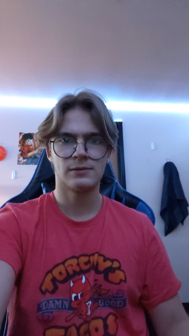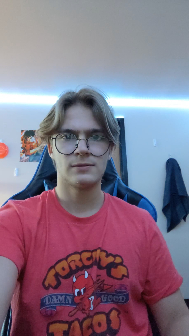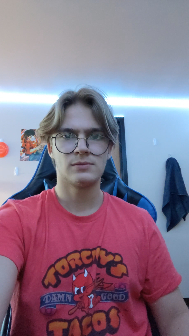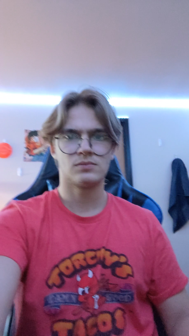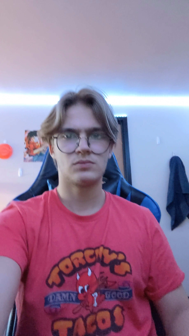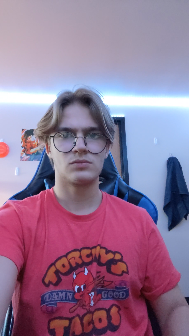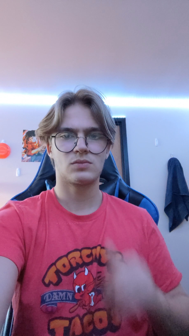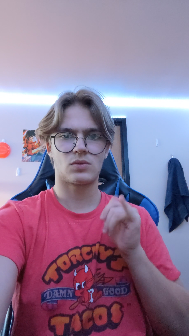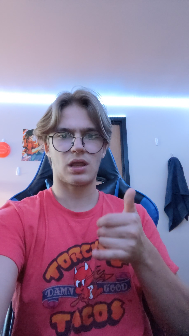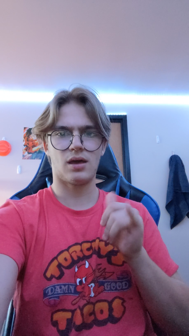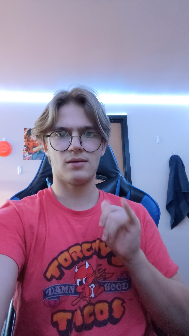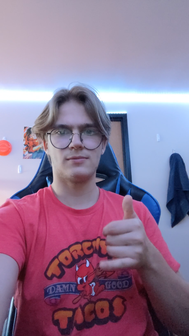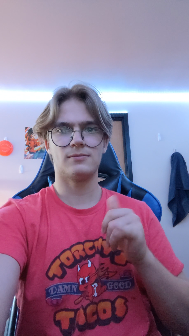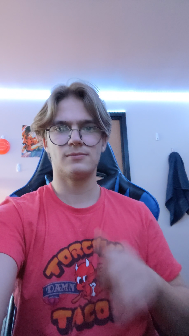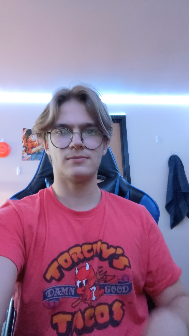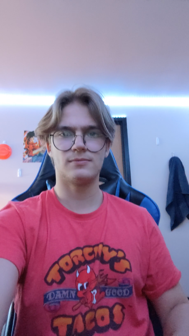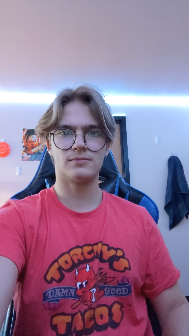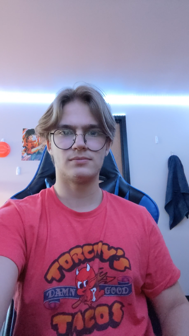rocking chair